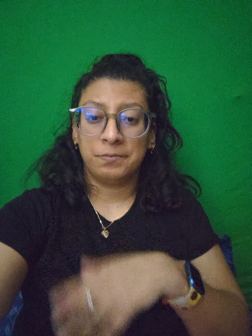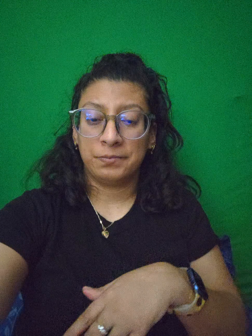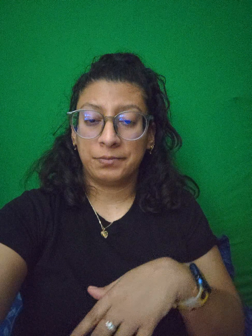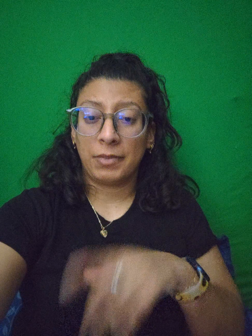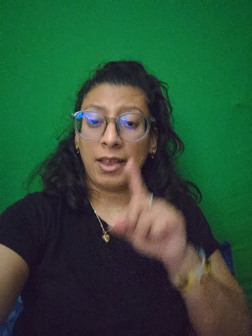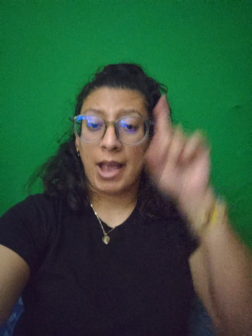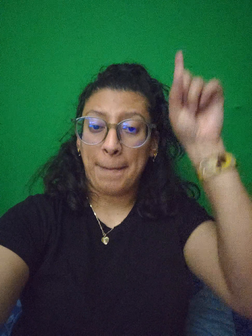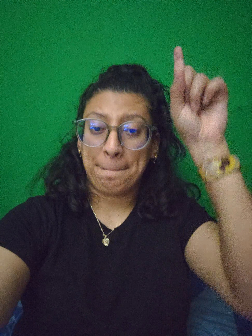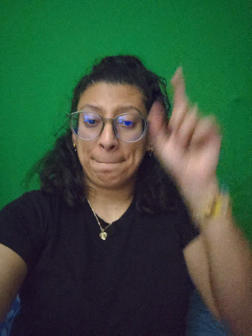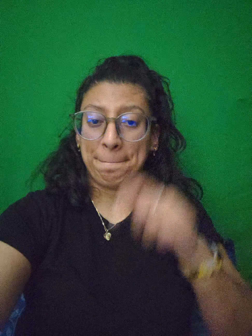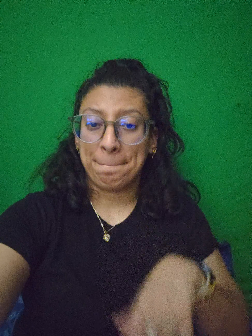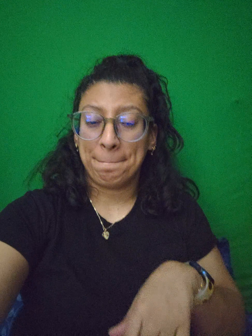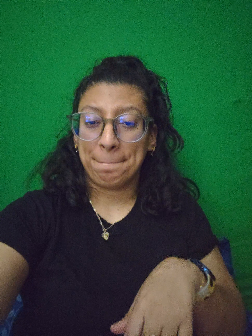up